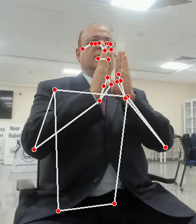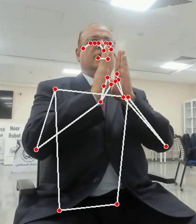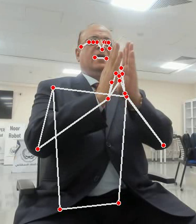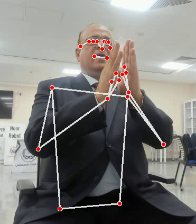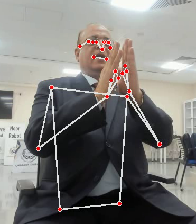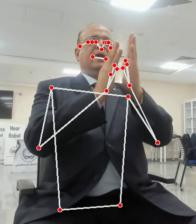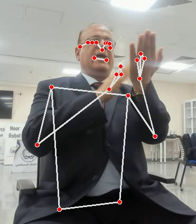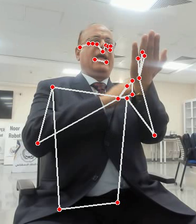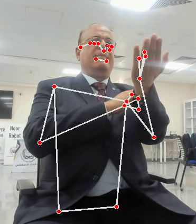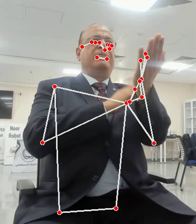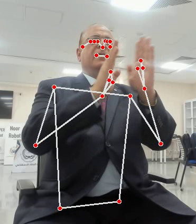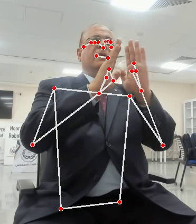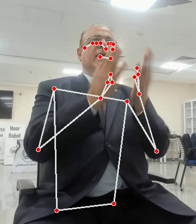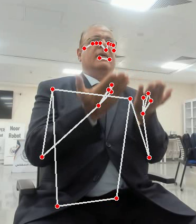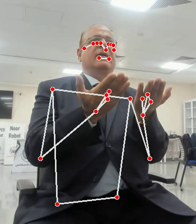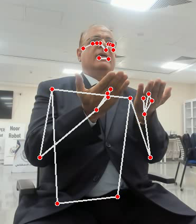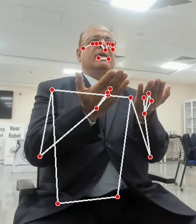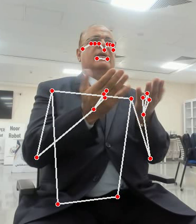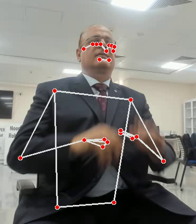ktab